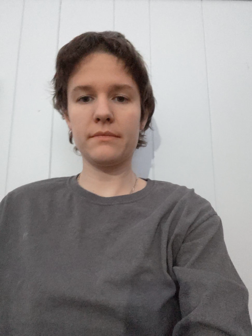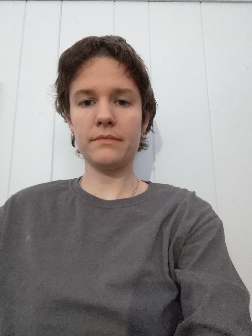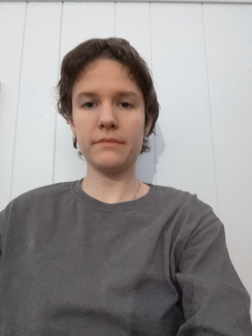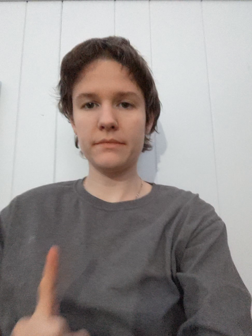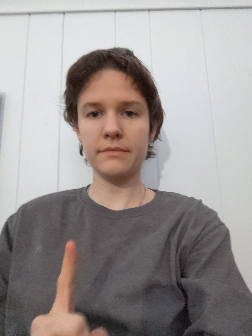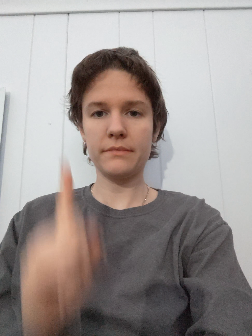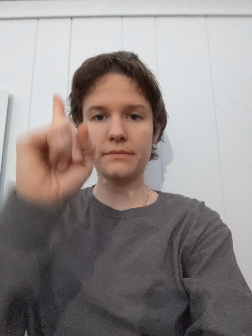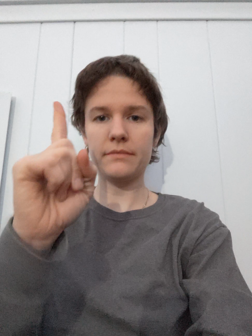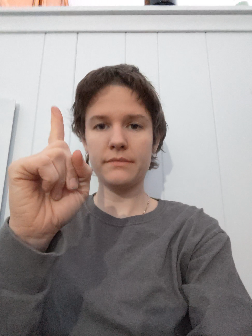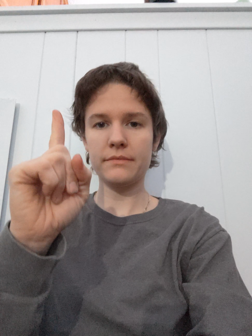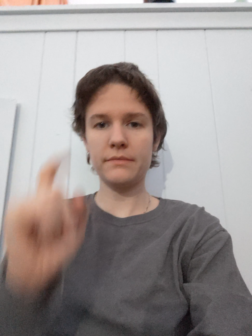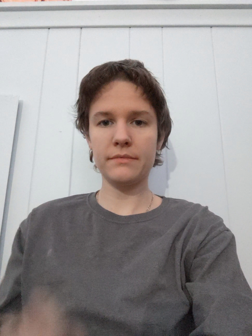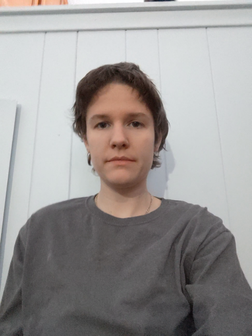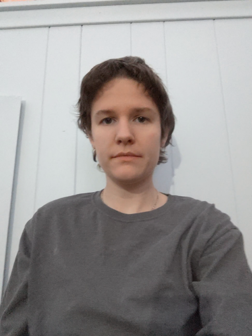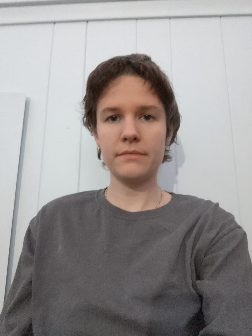up